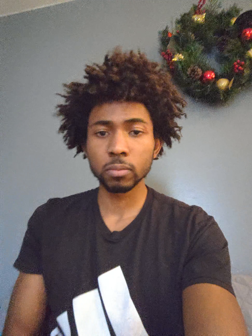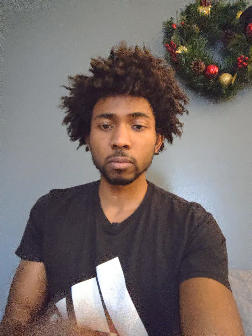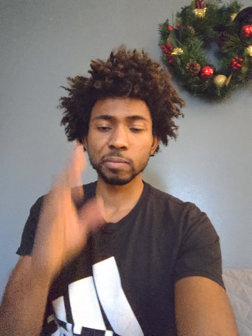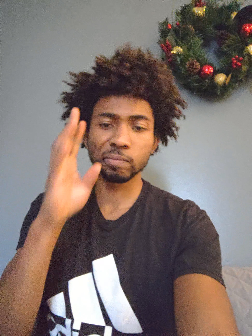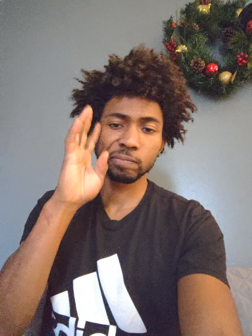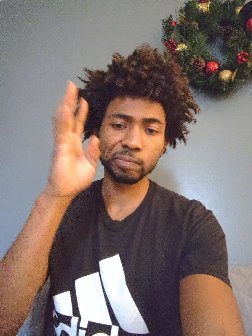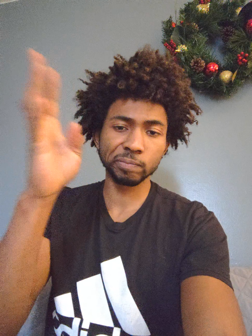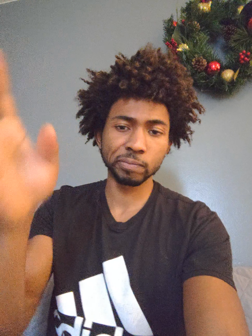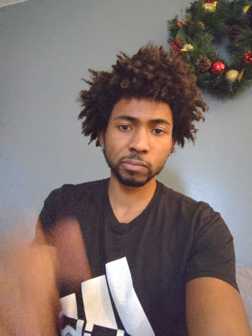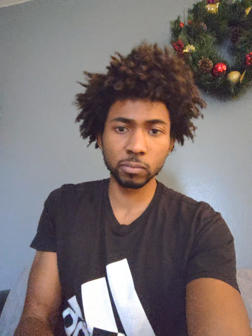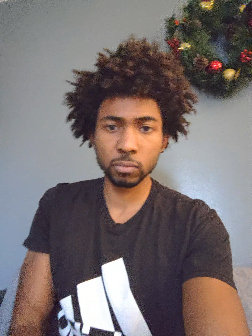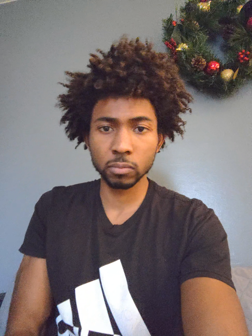pretend